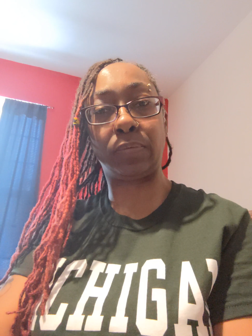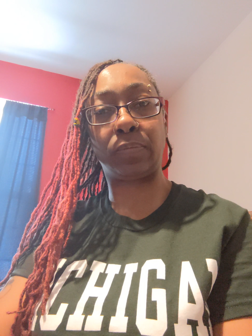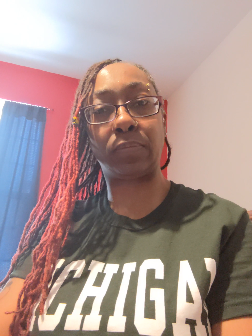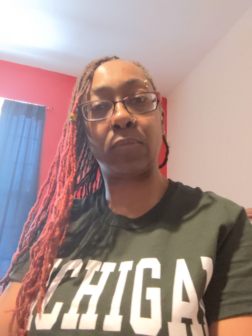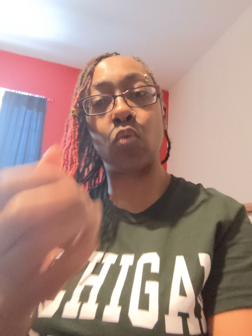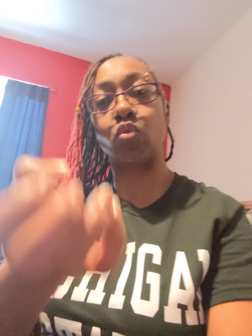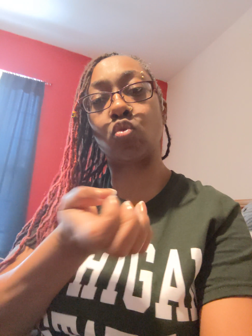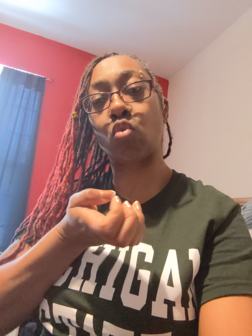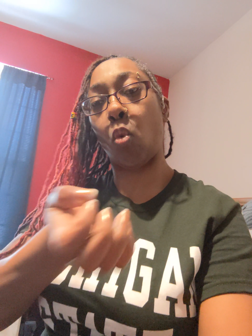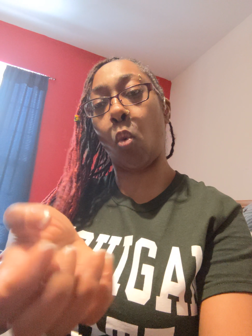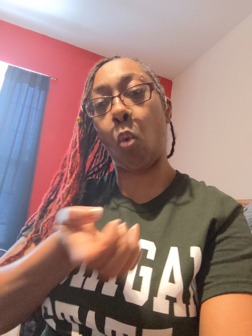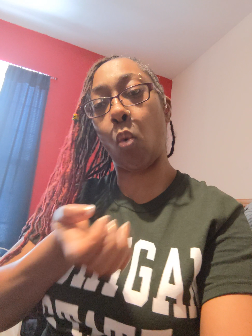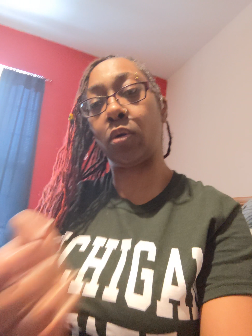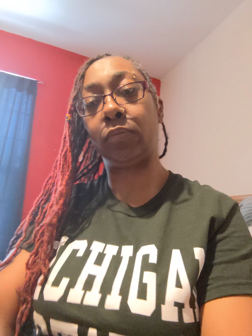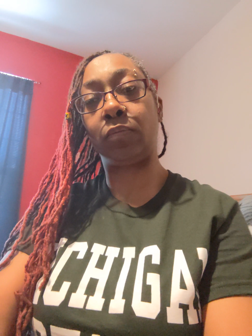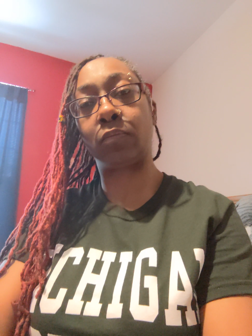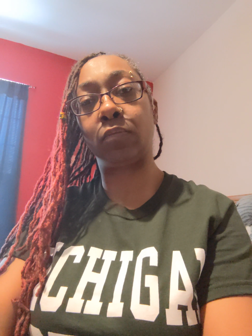drawer